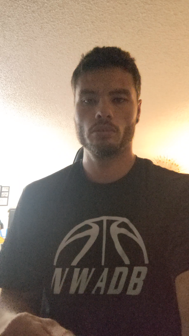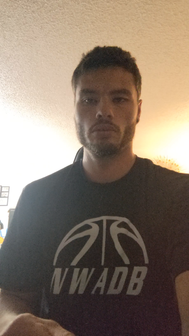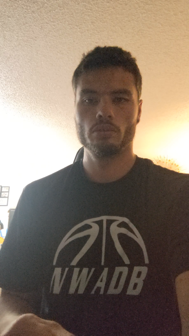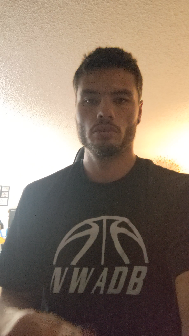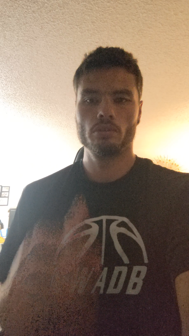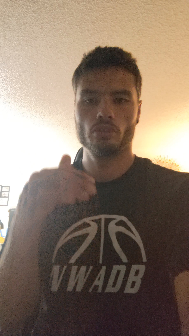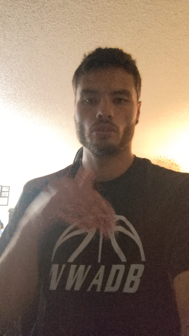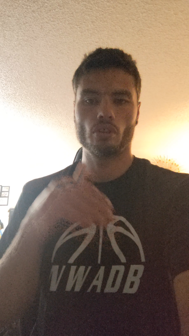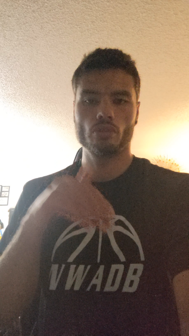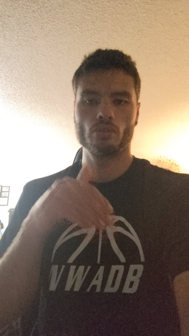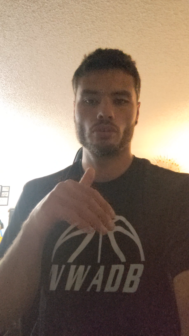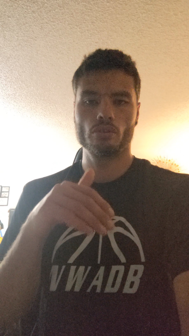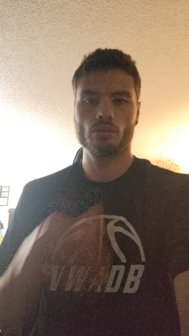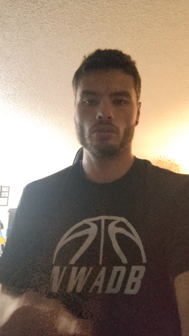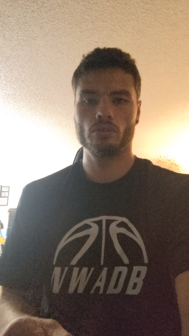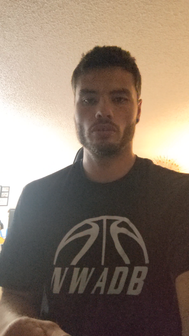doctor